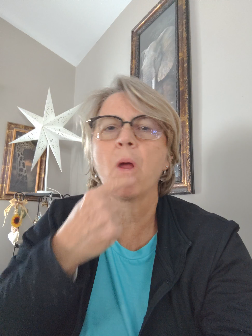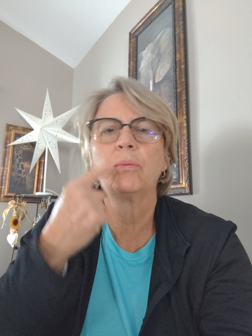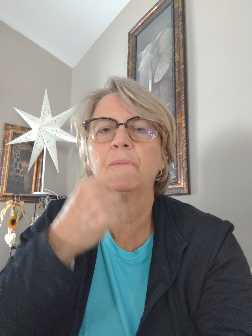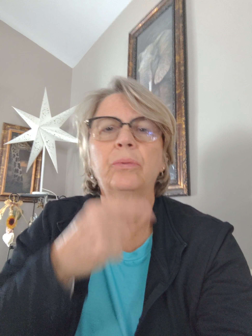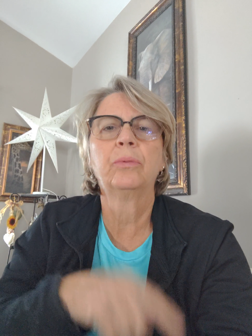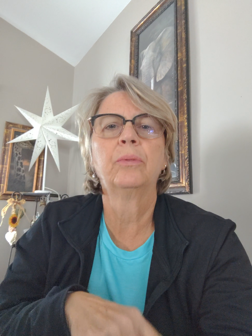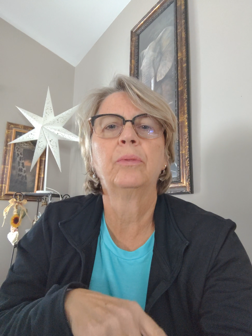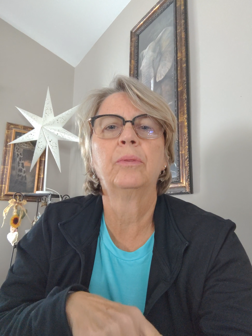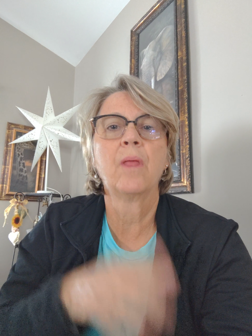mouth